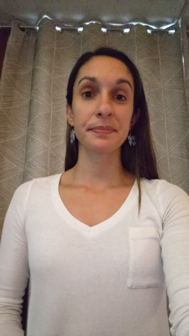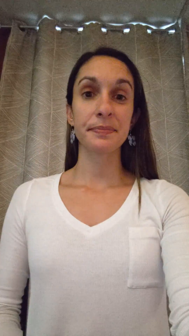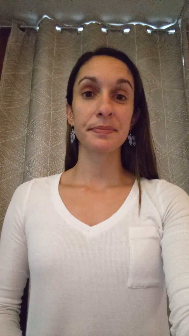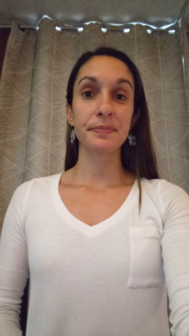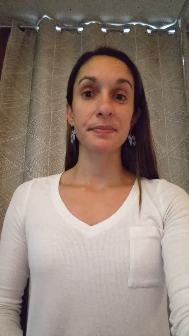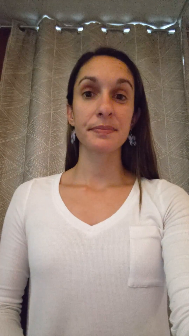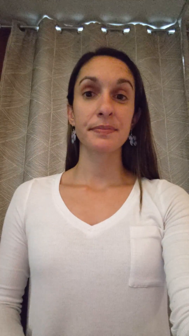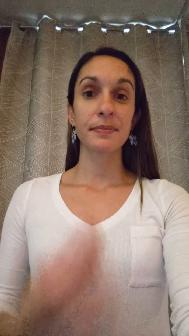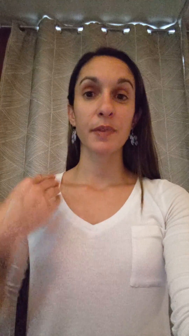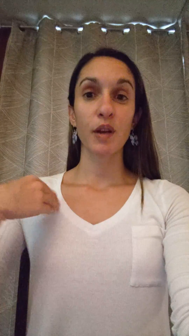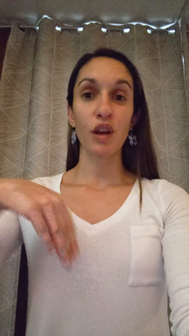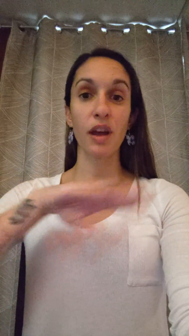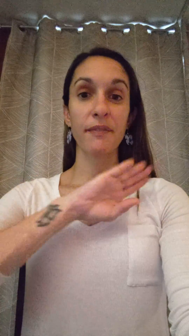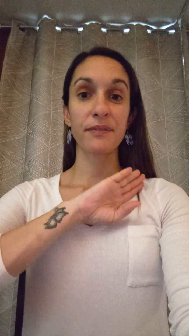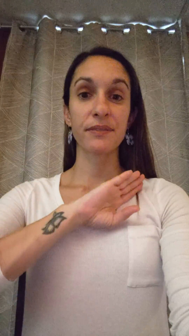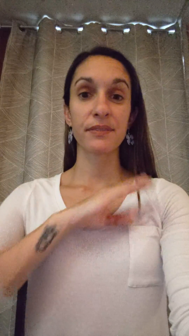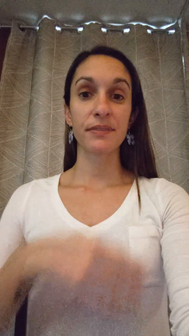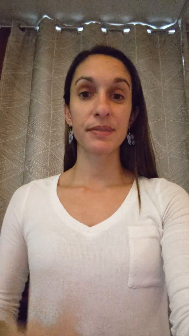scarf